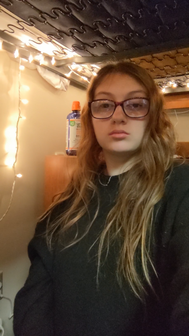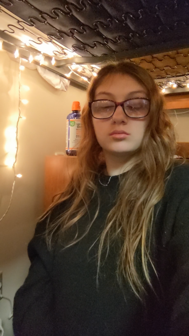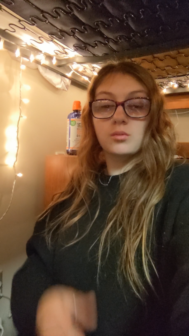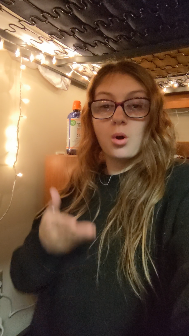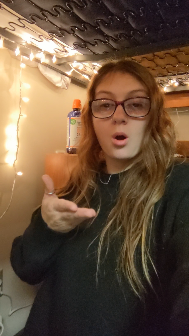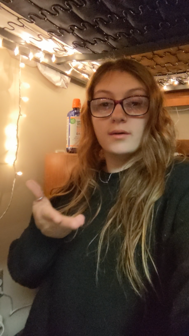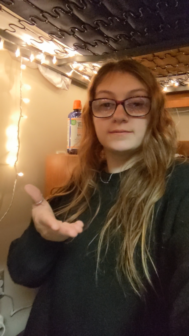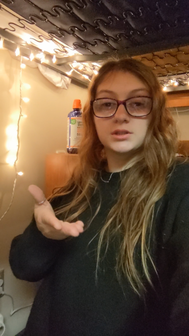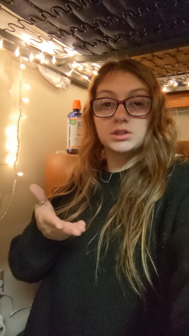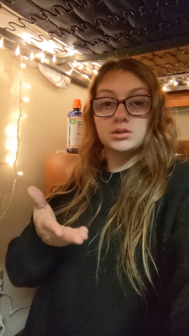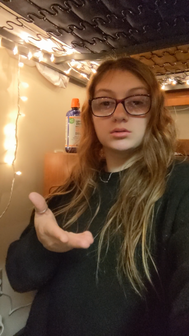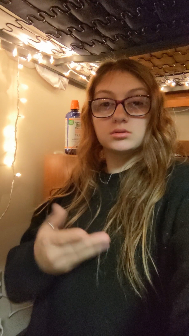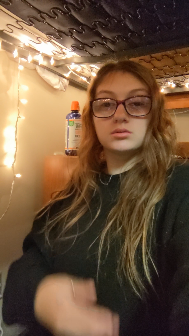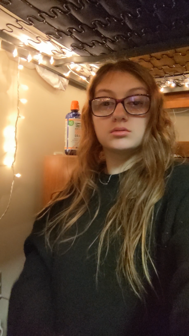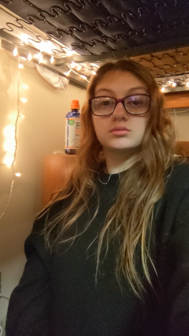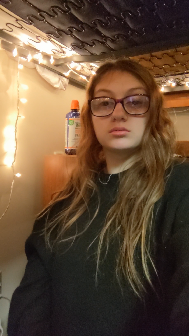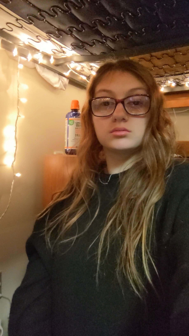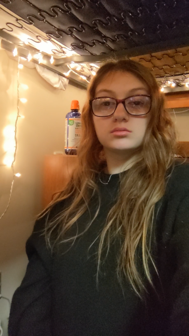oven